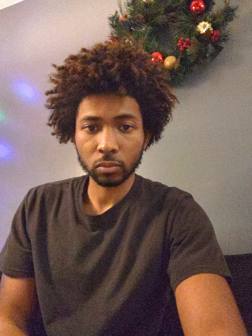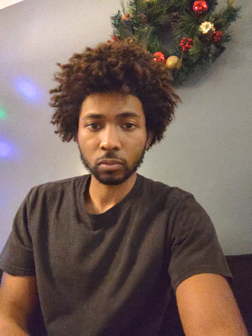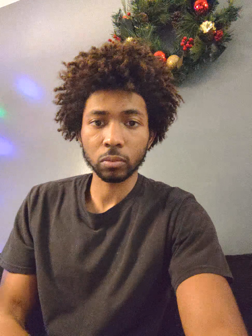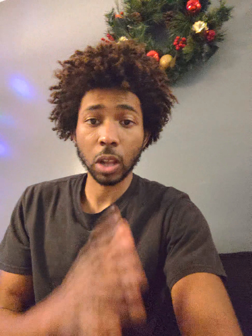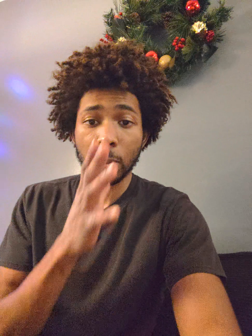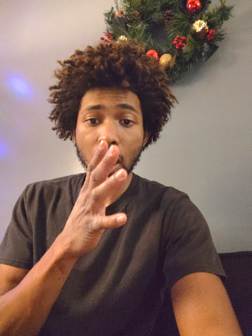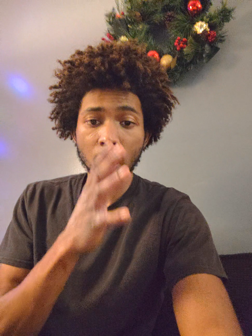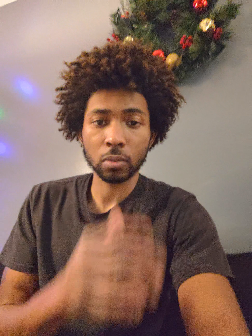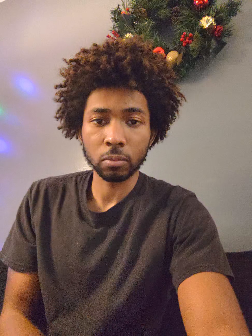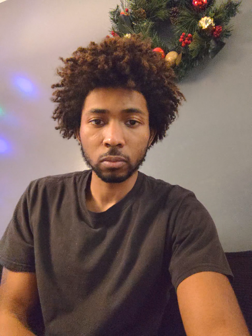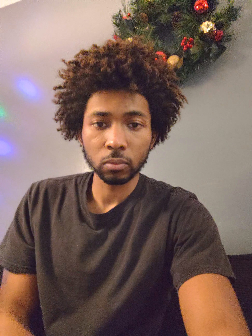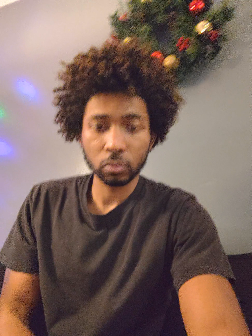mom